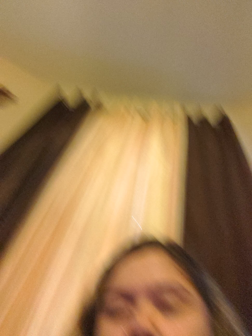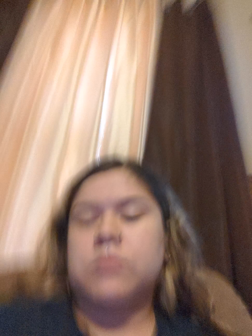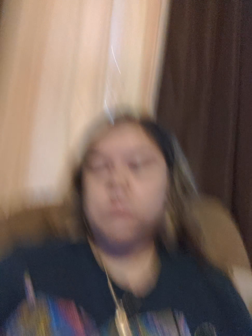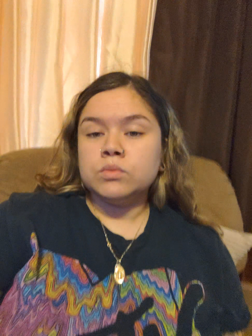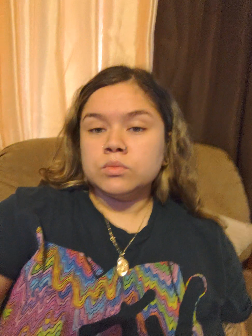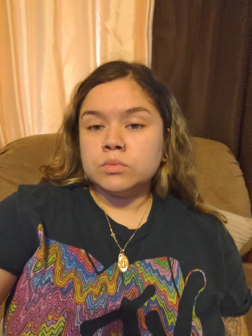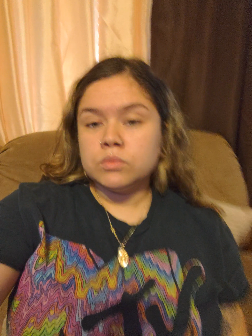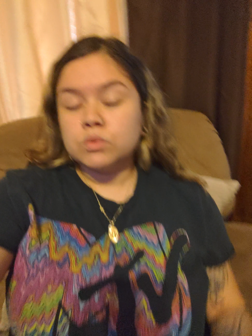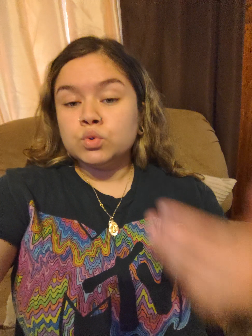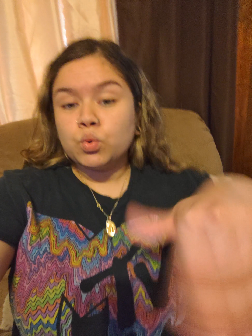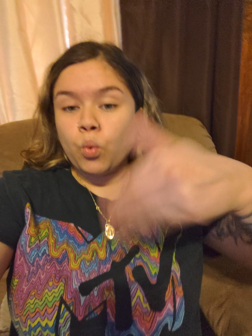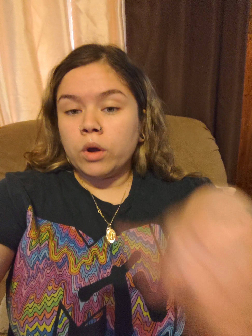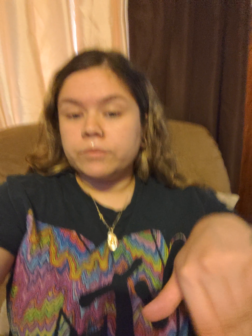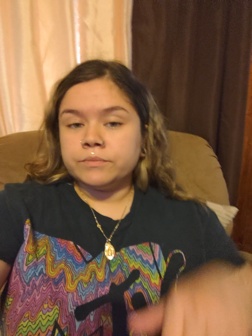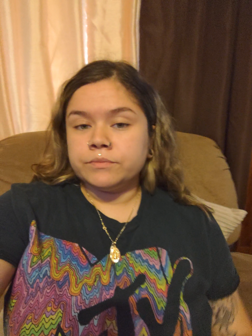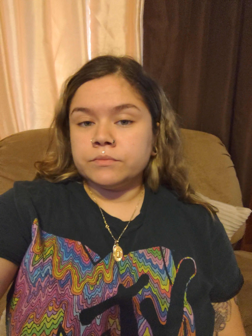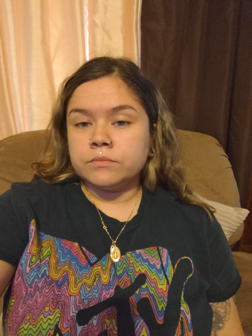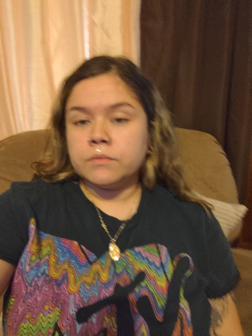shorts